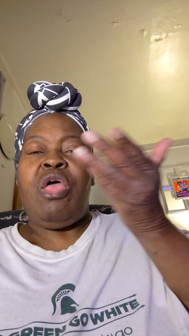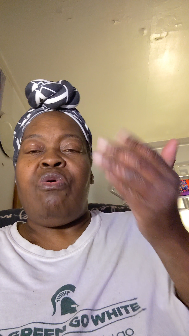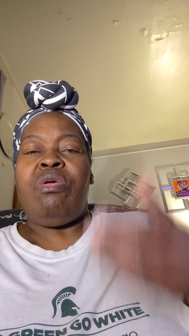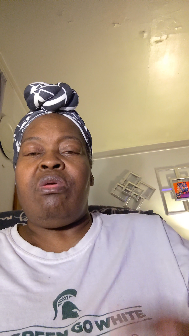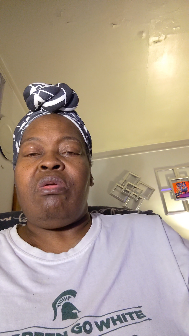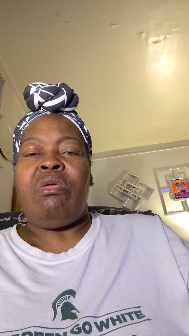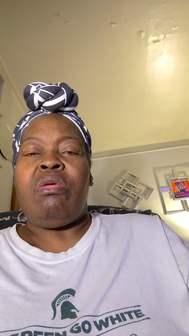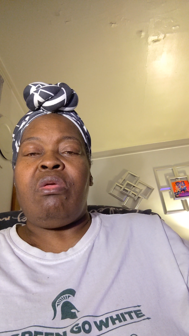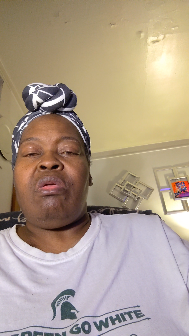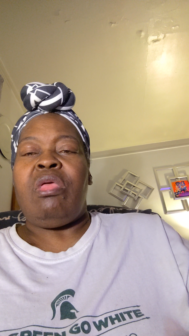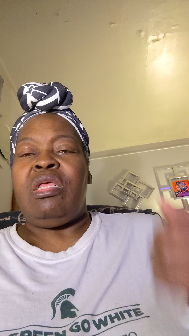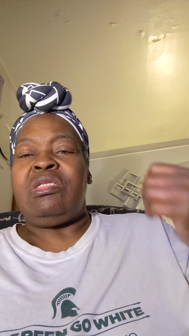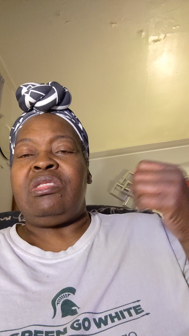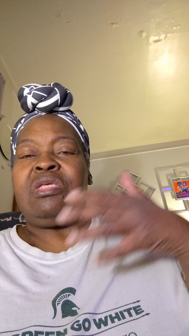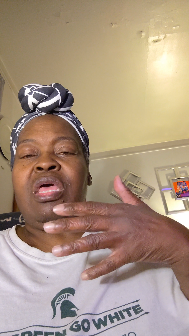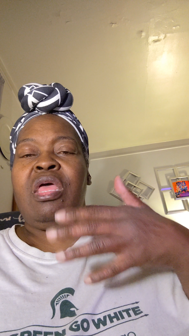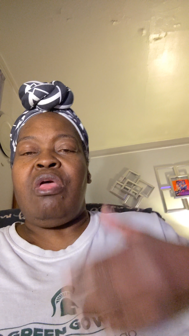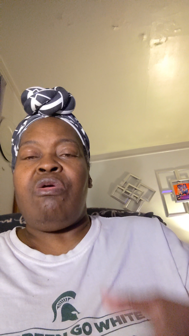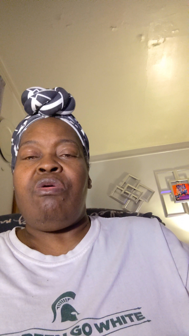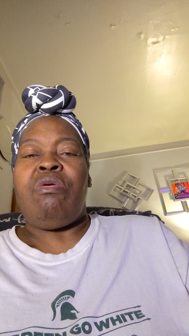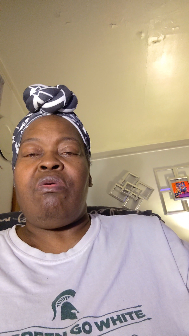scared